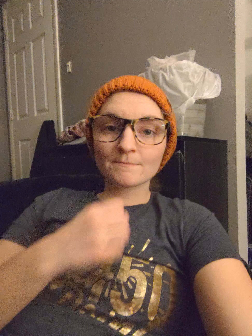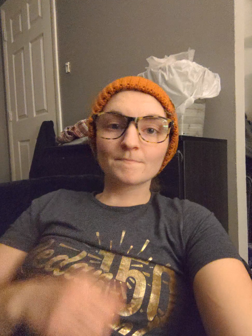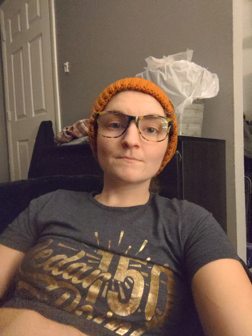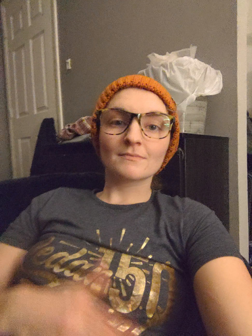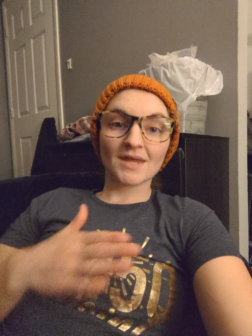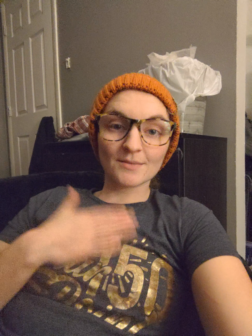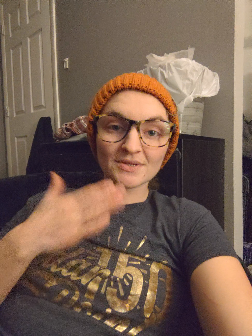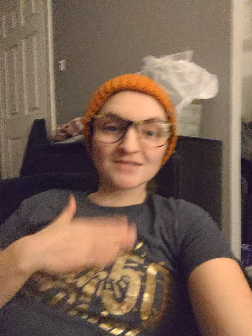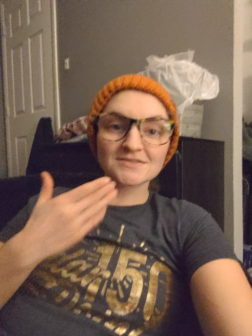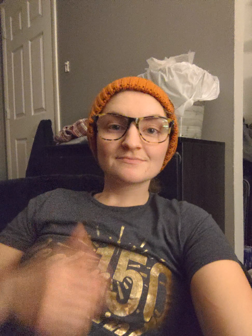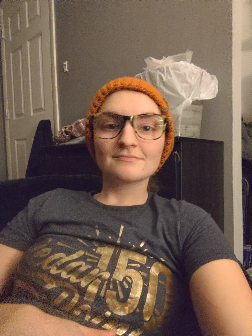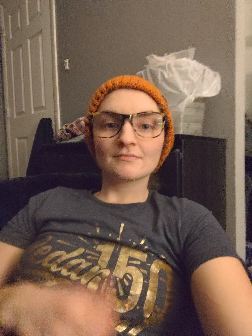happy